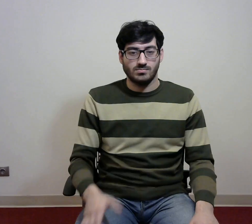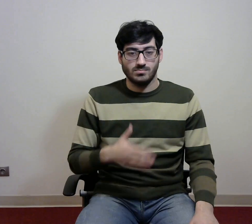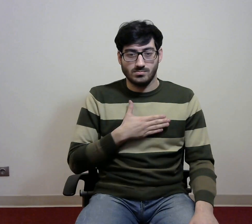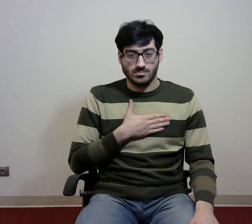mən